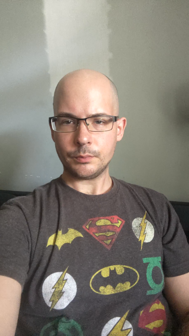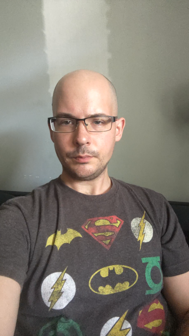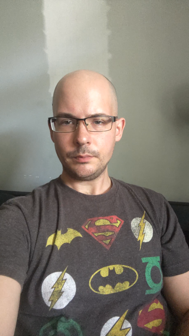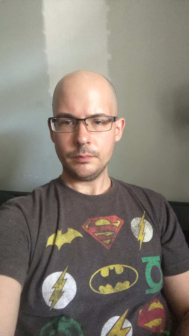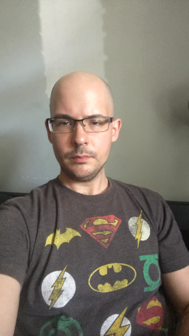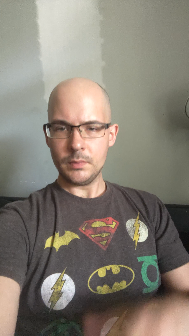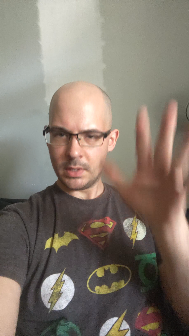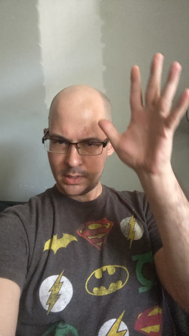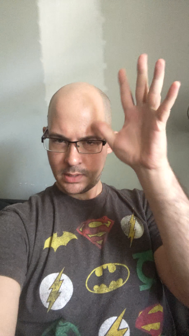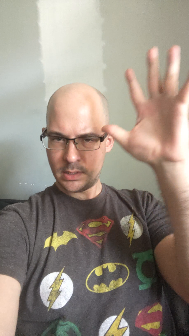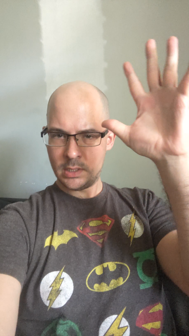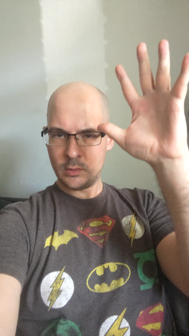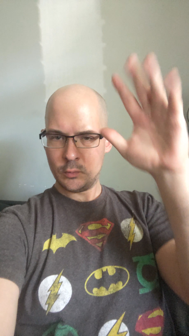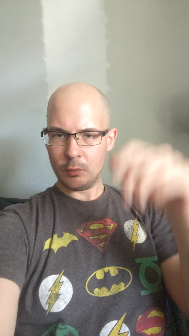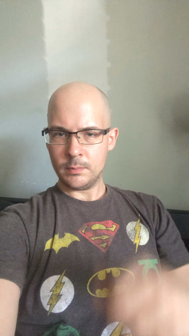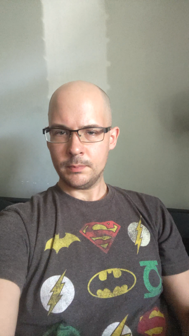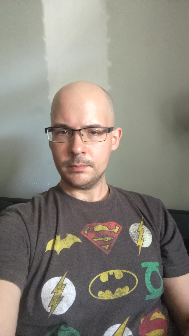deer